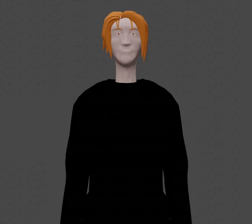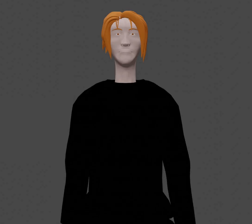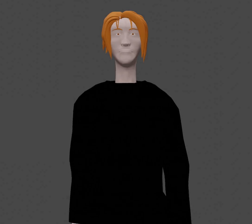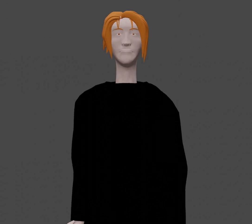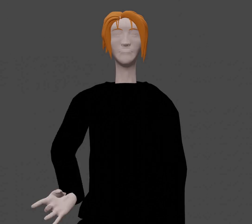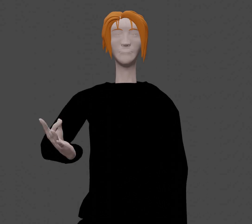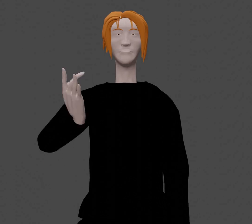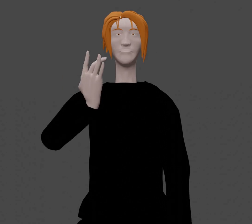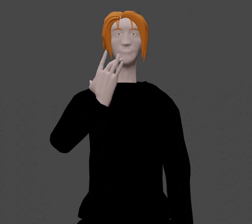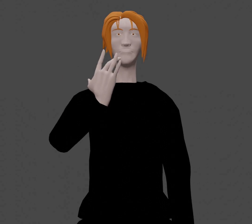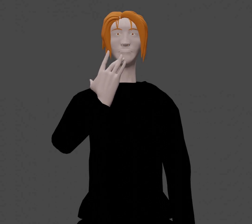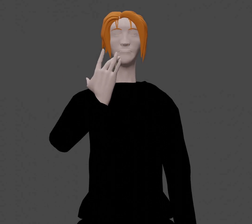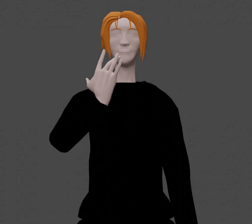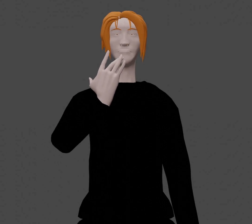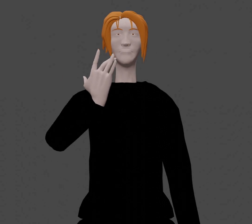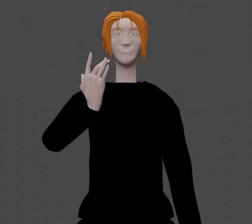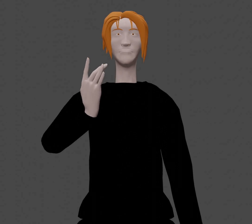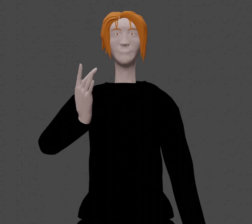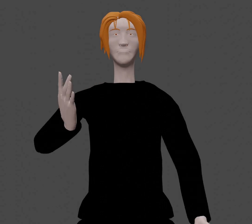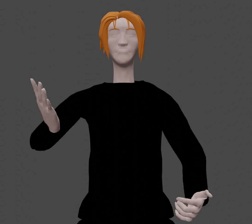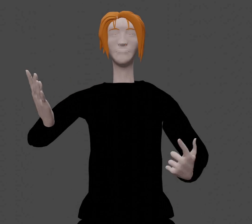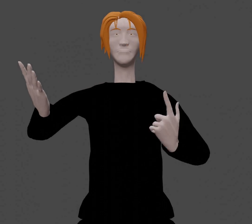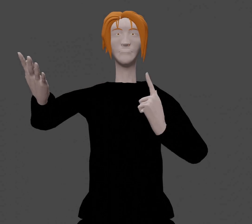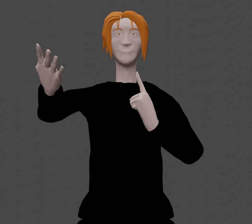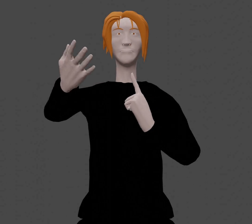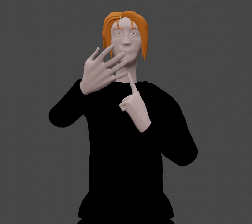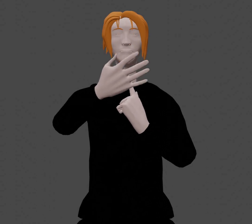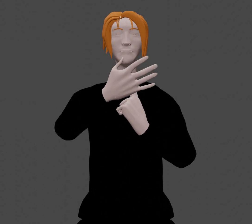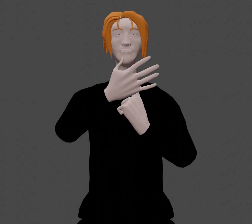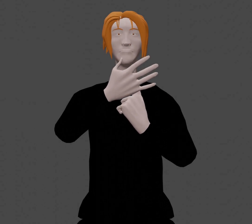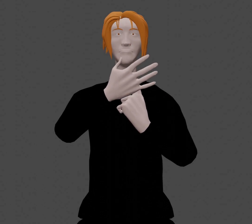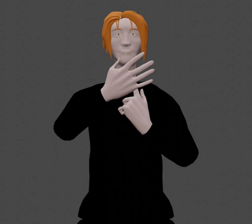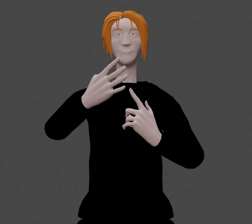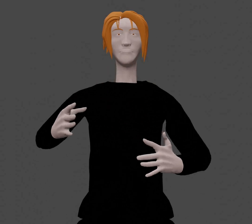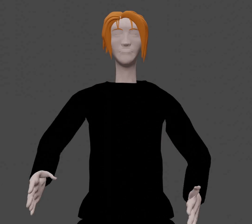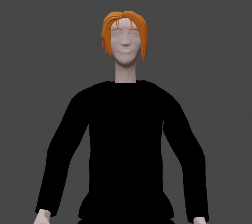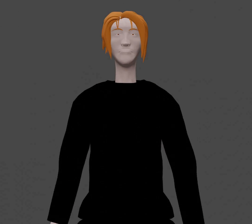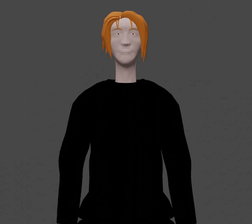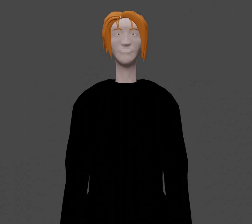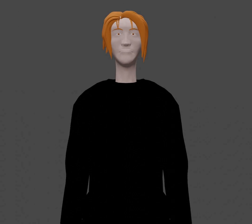Backlight